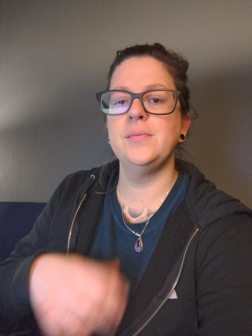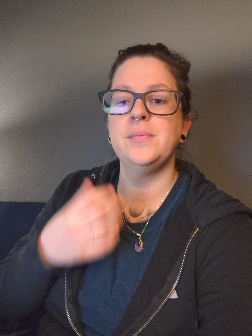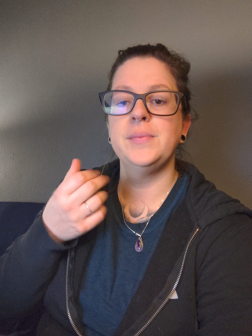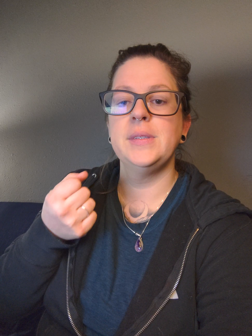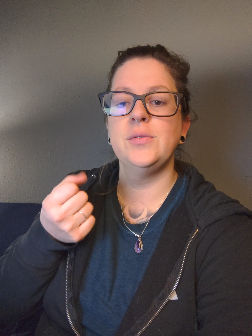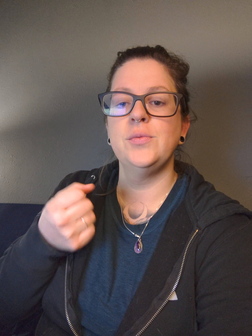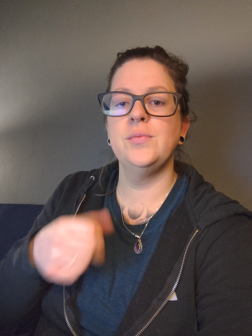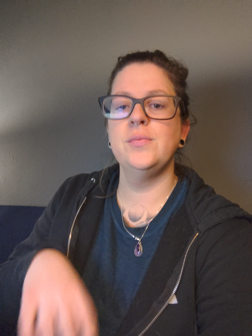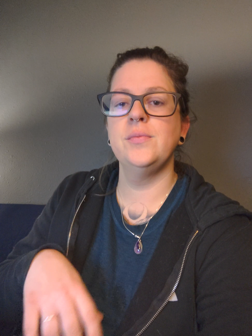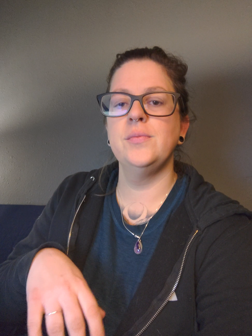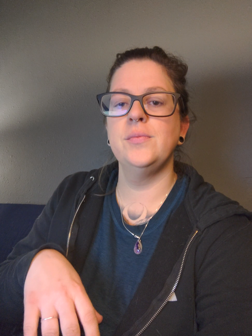milk